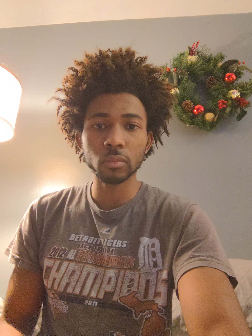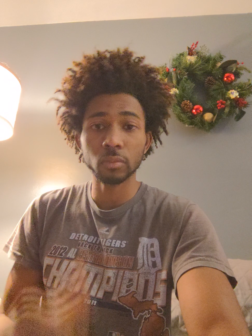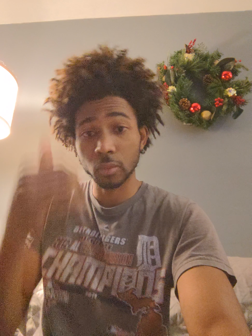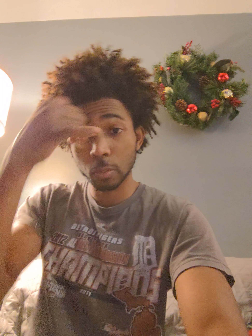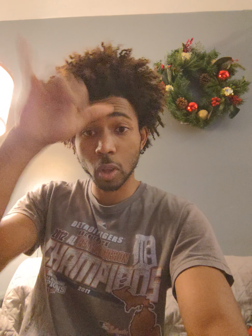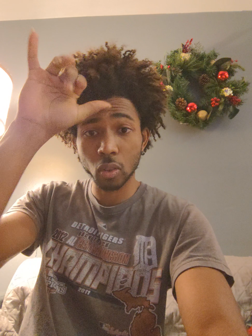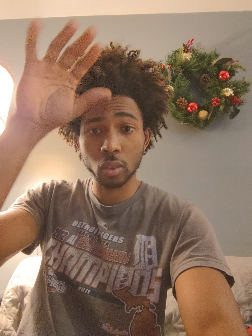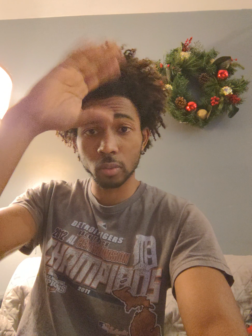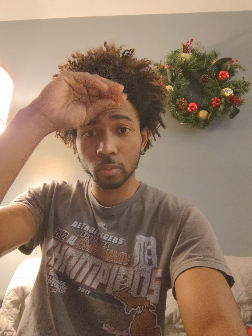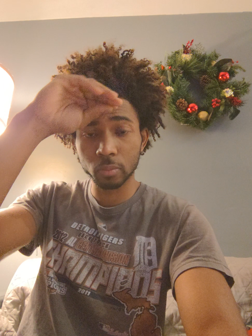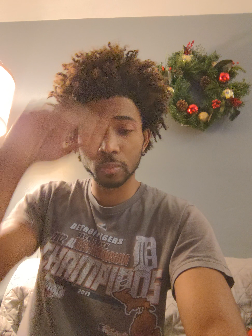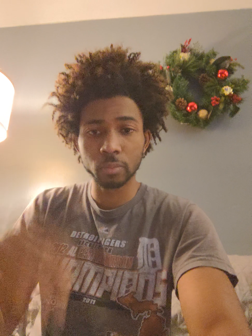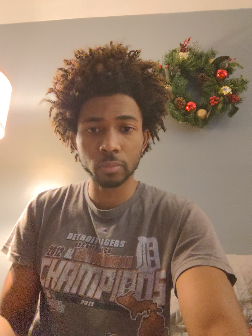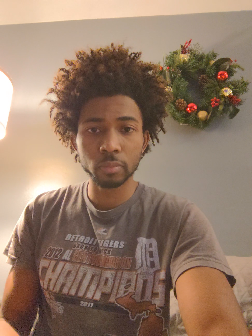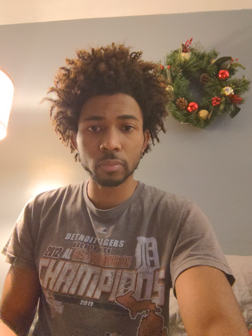cowboy